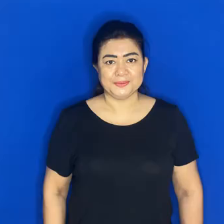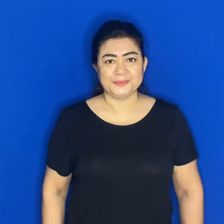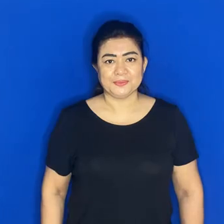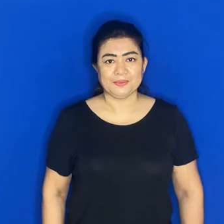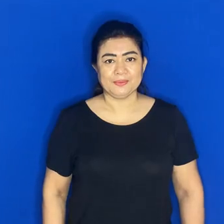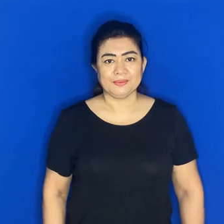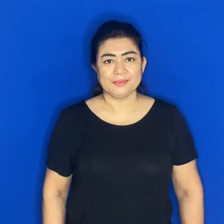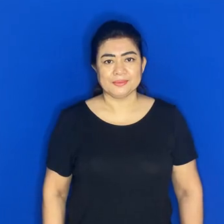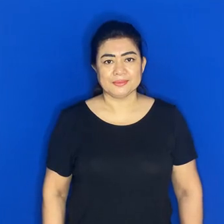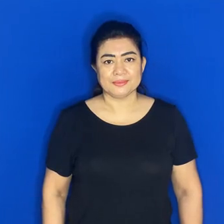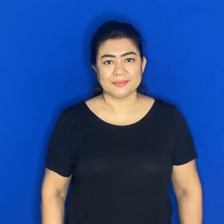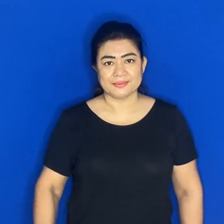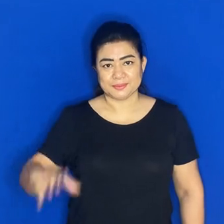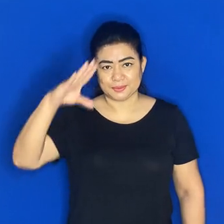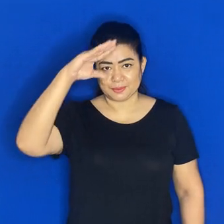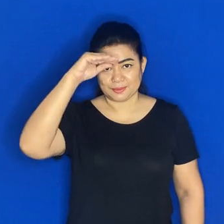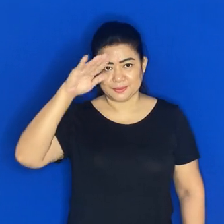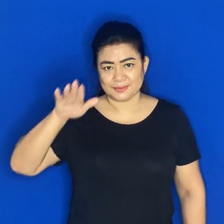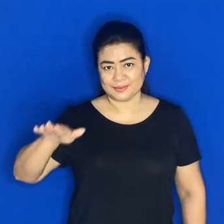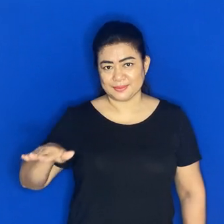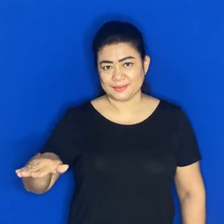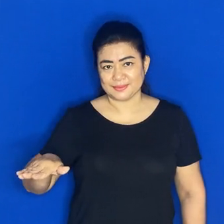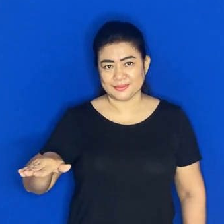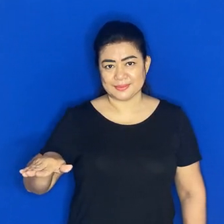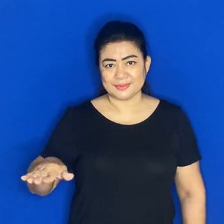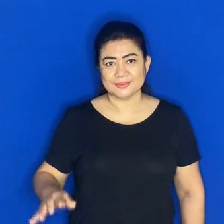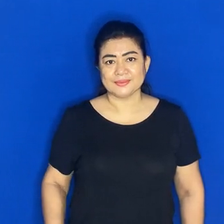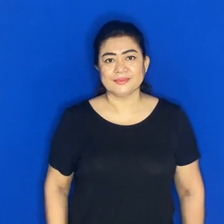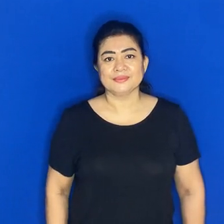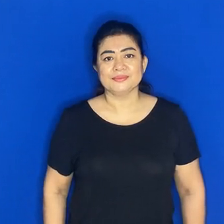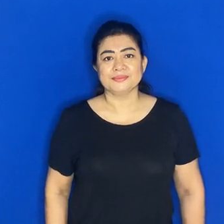boy